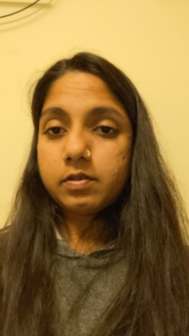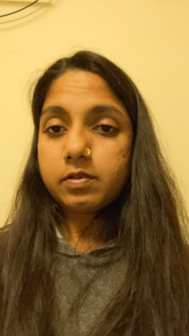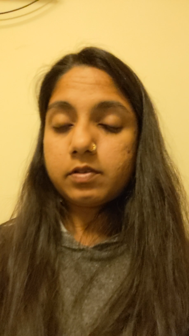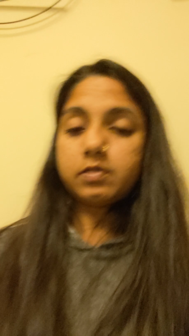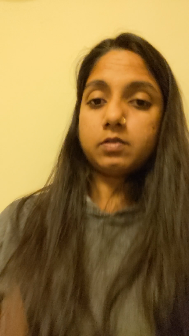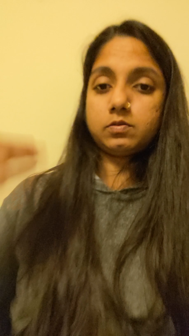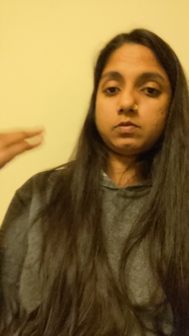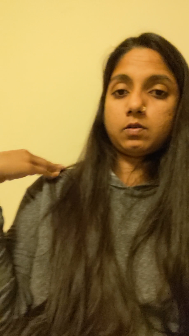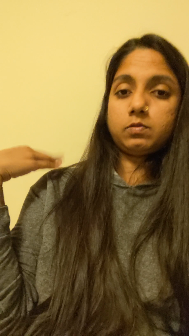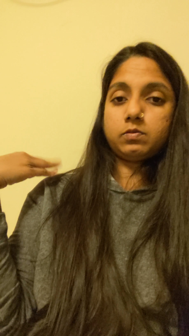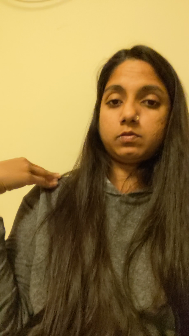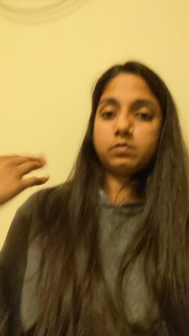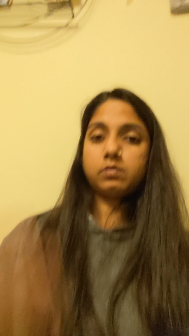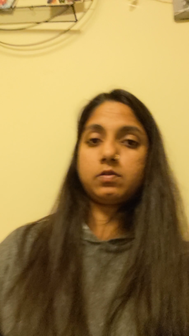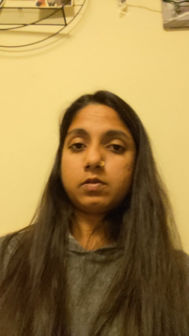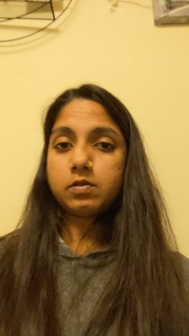shoulder